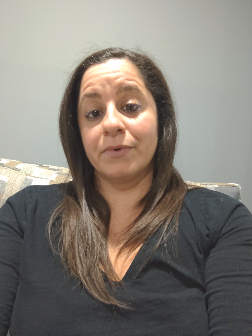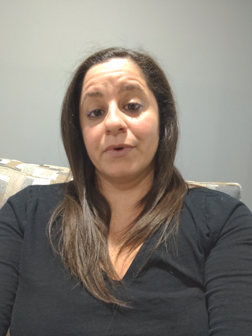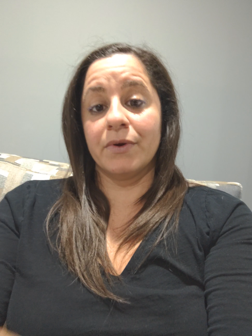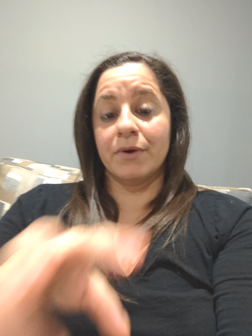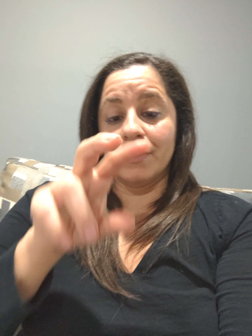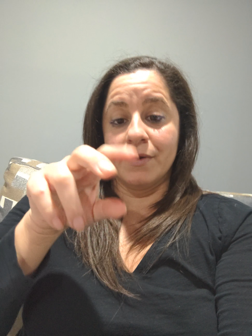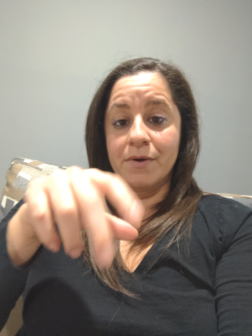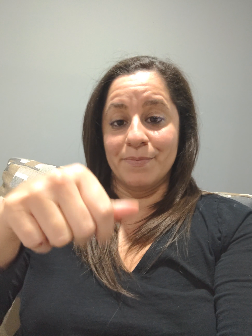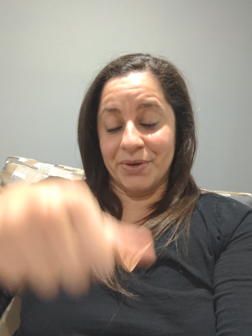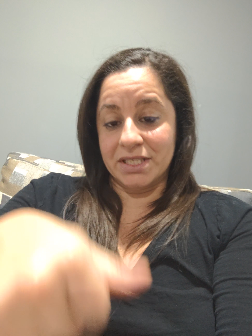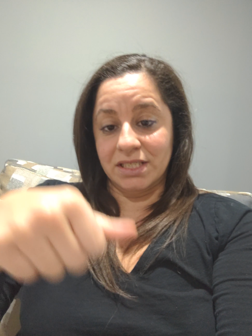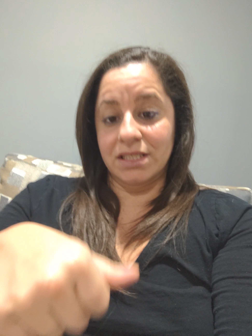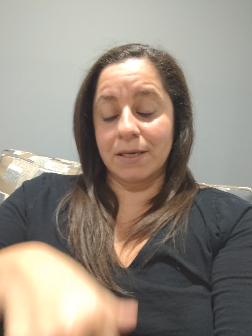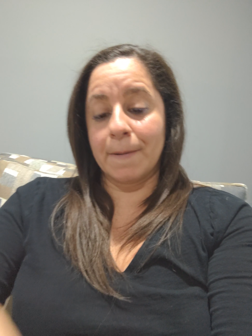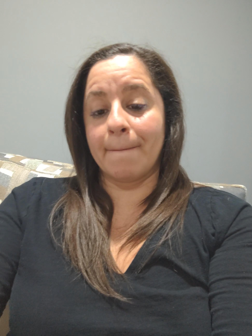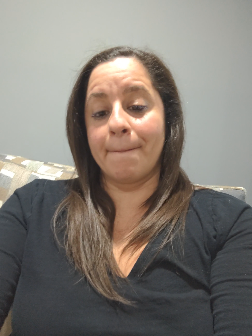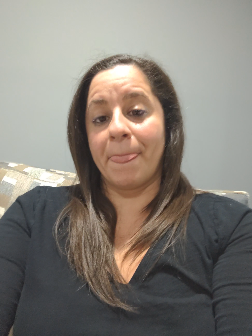puzzle